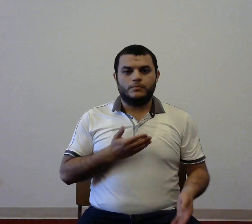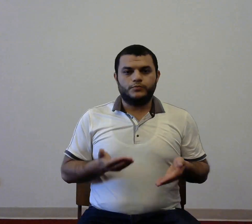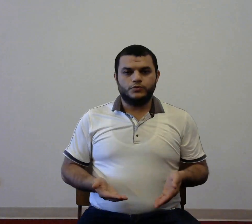burda